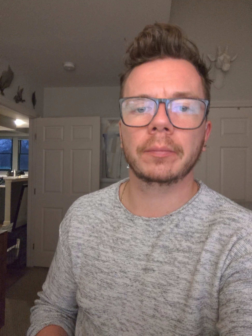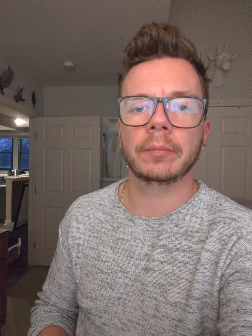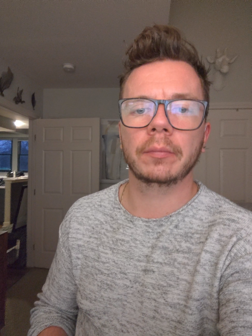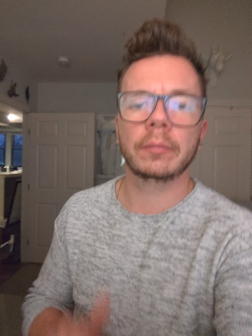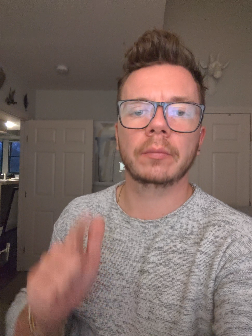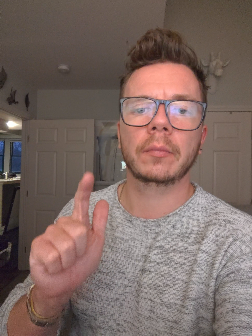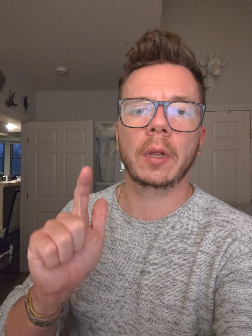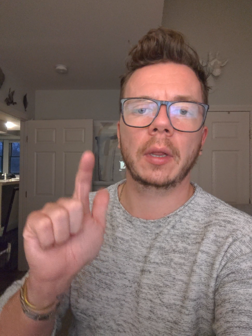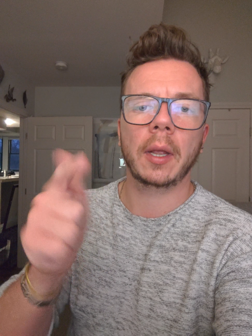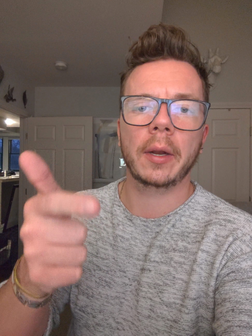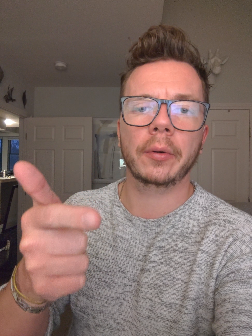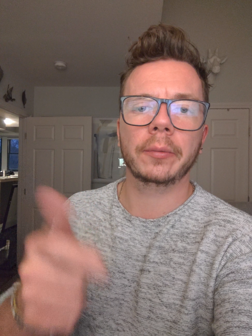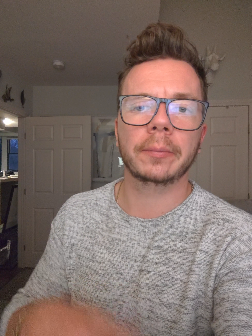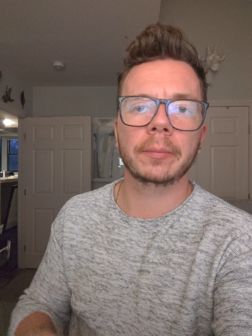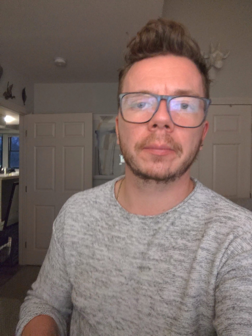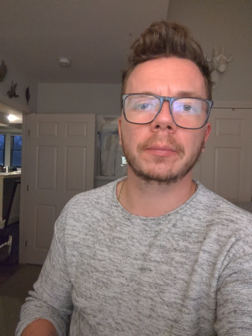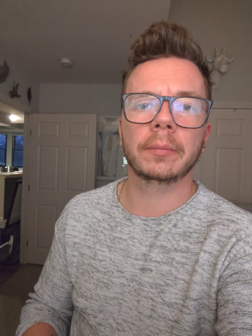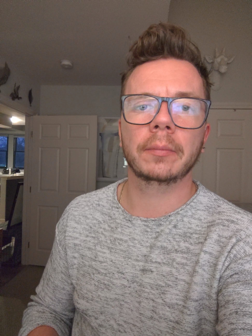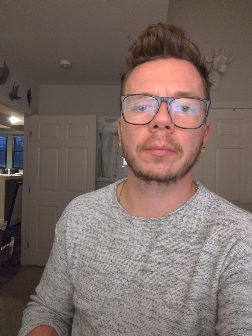later